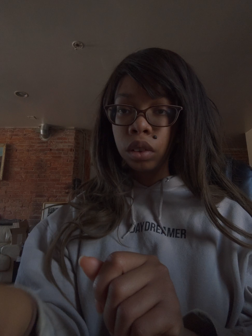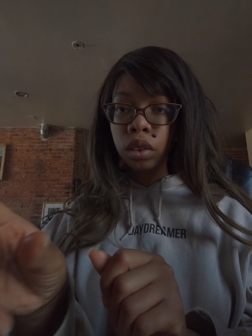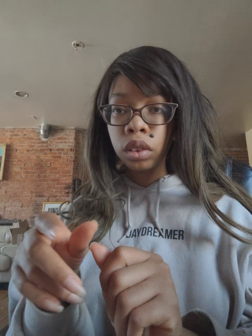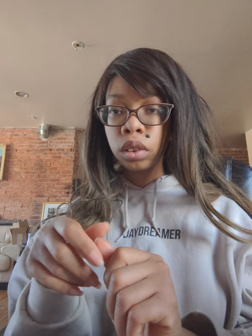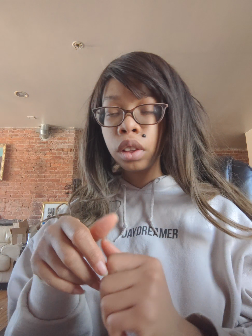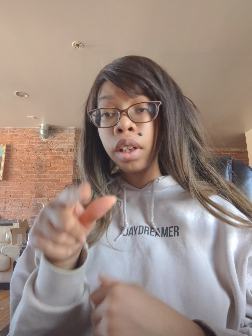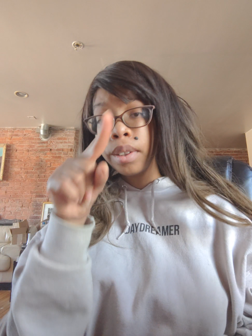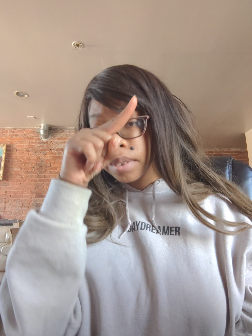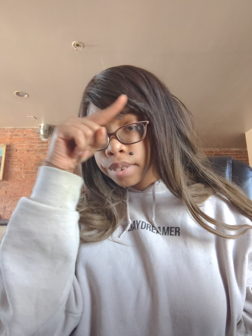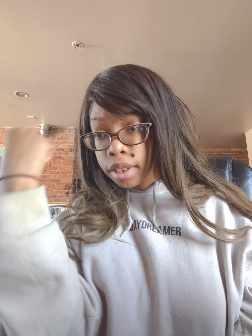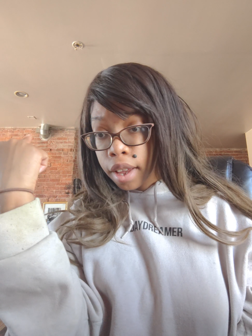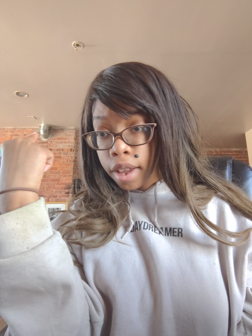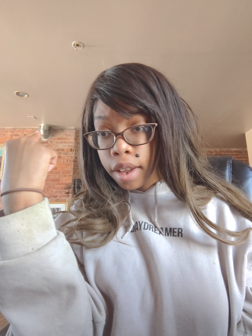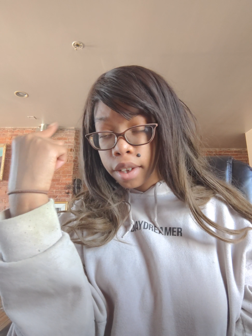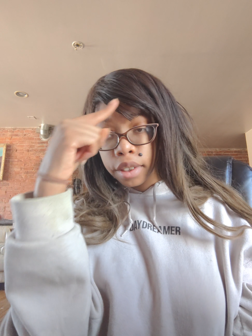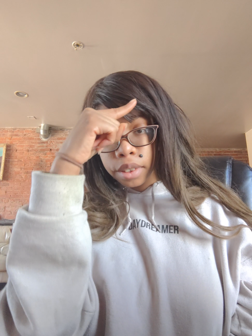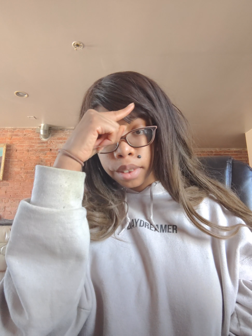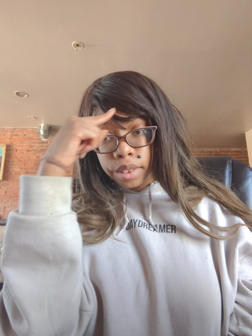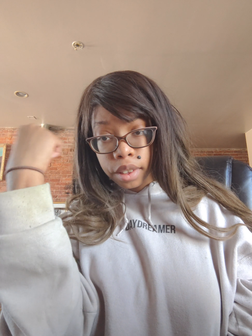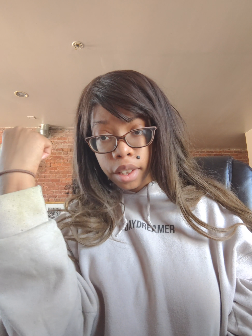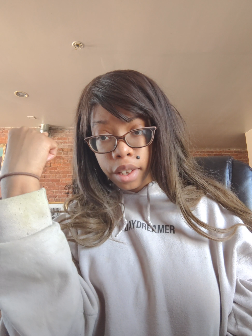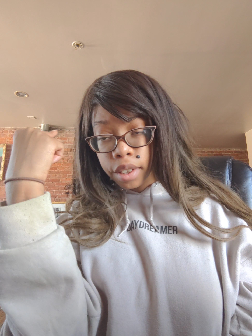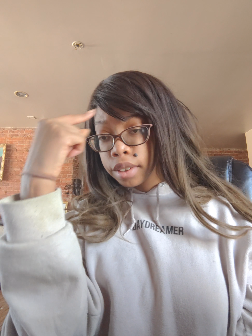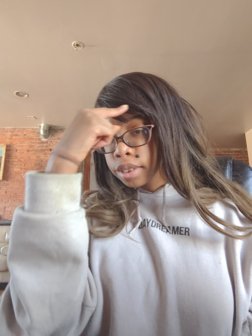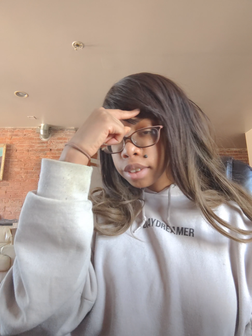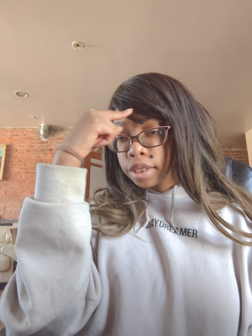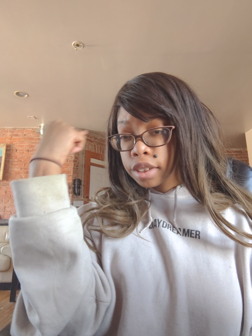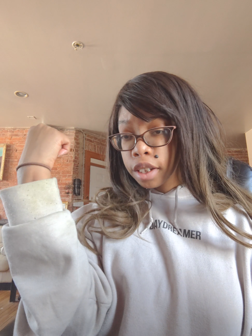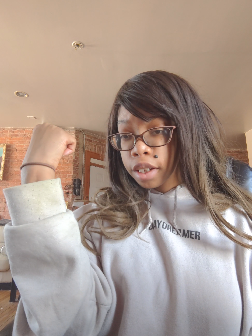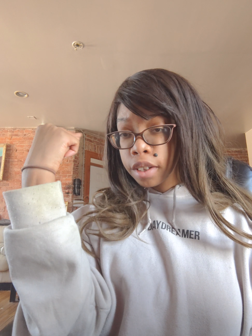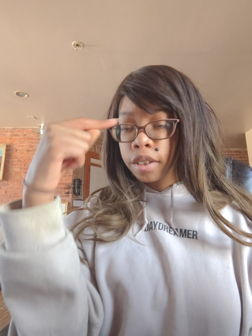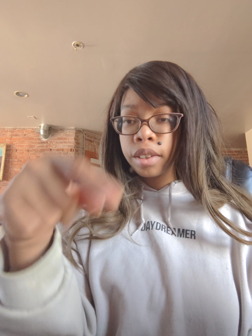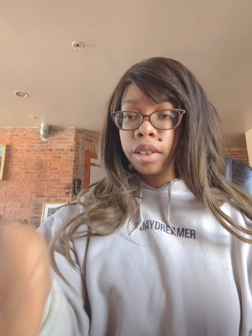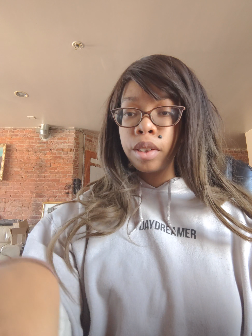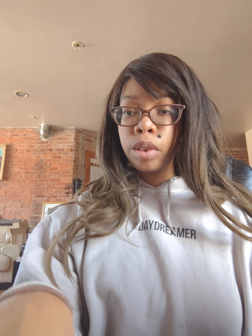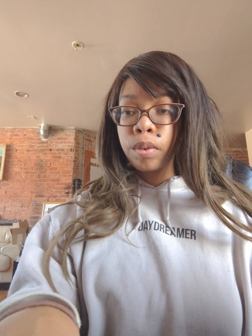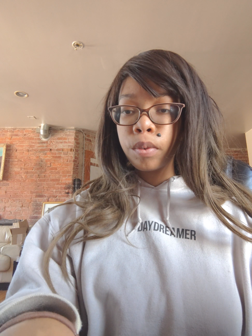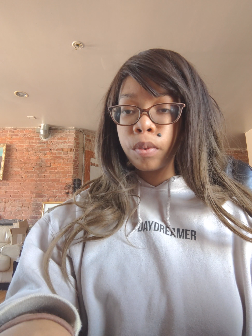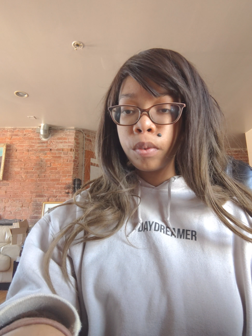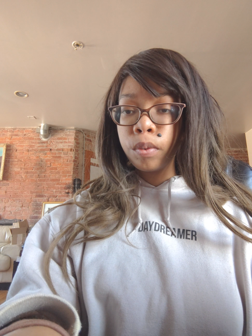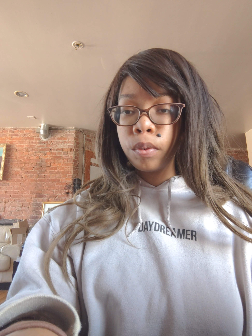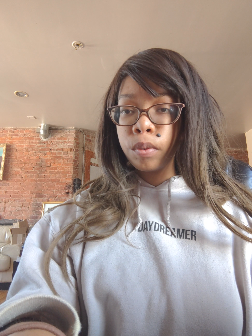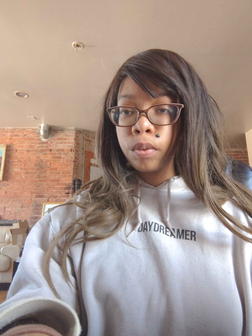black